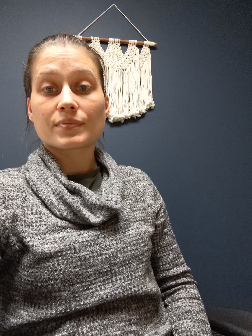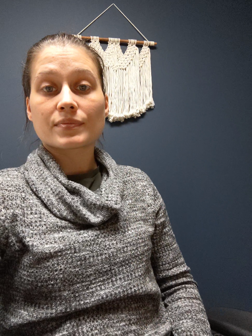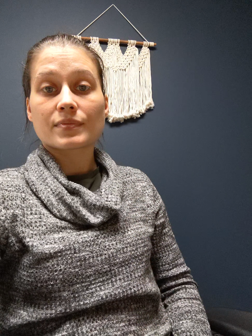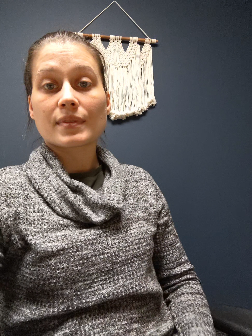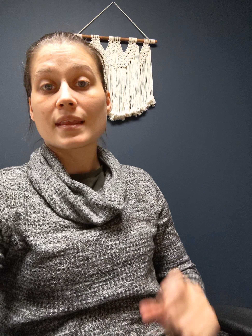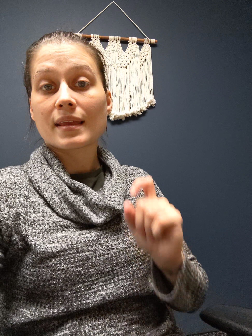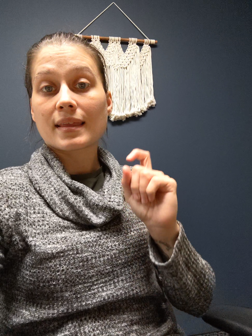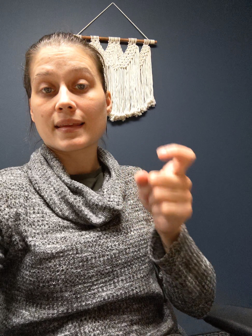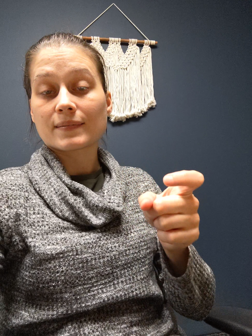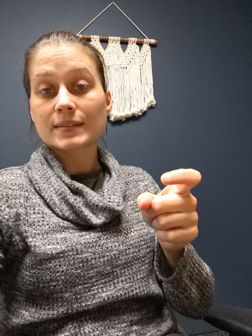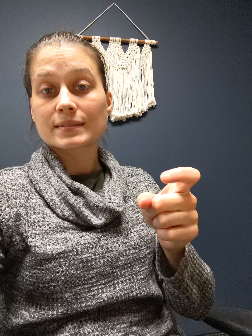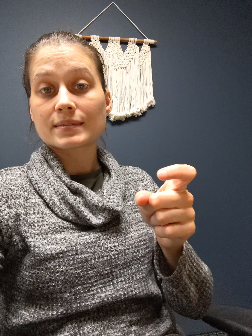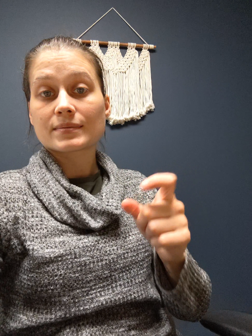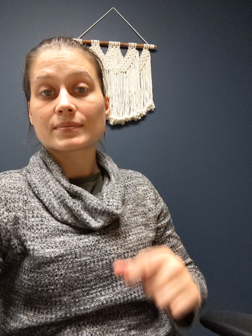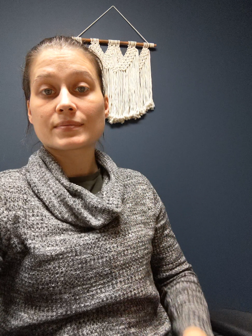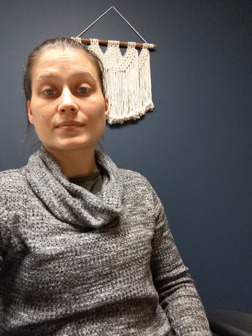gift